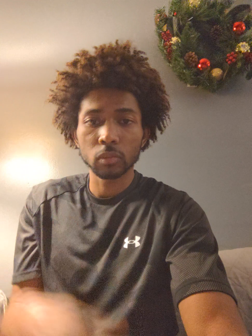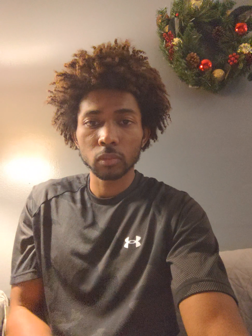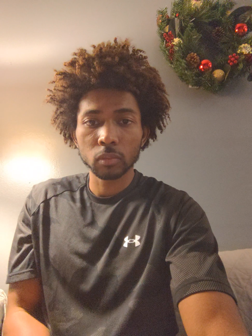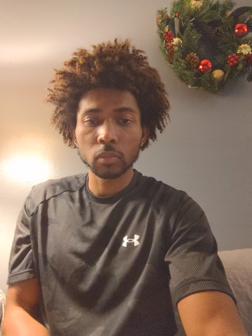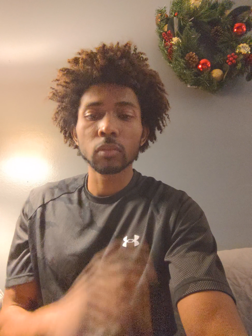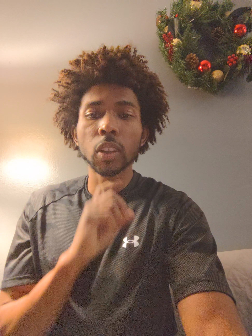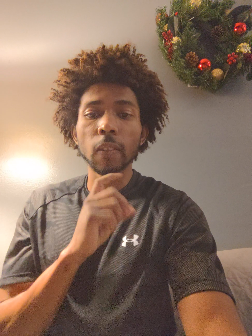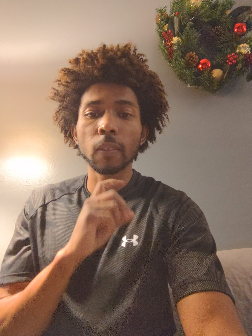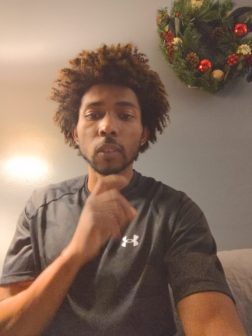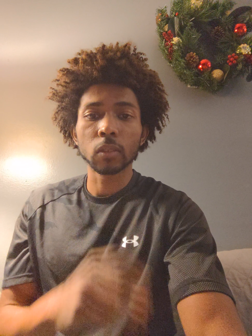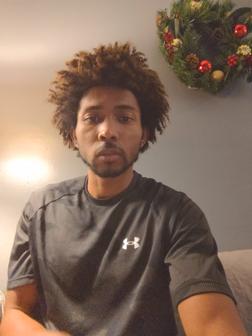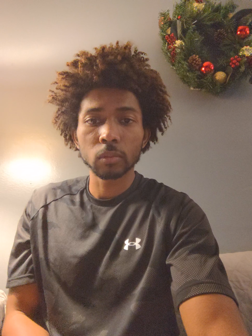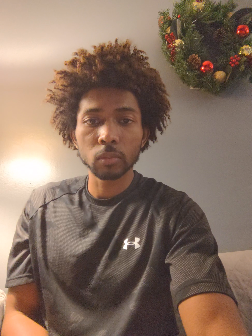garbage